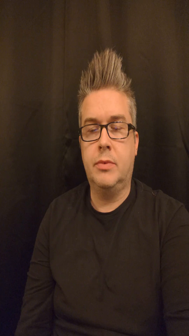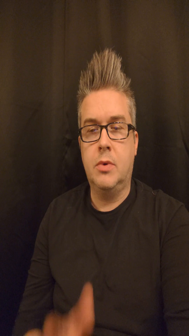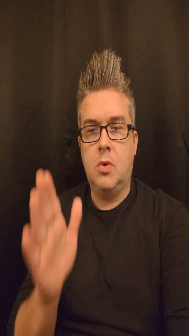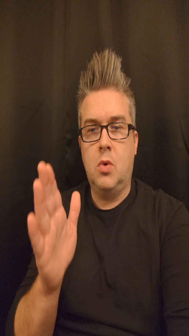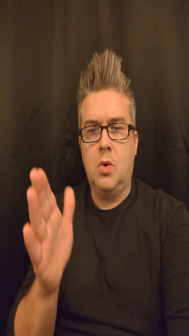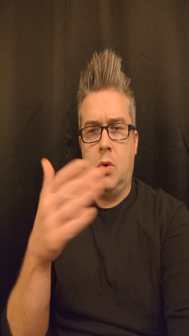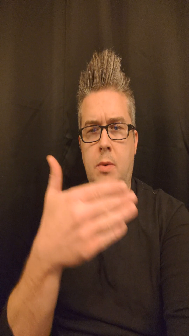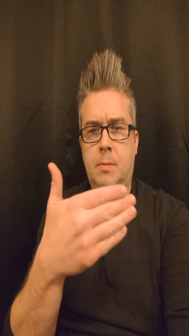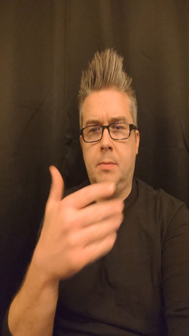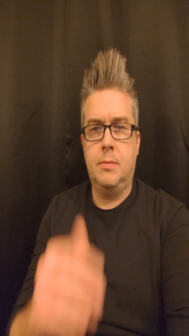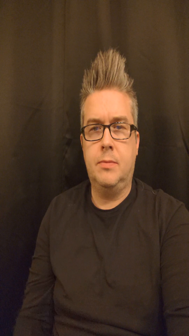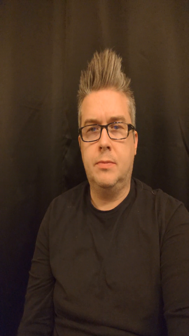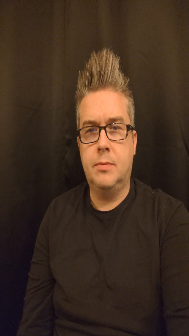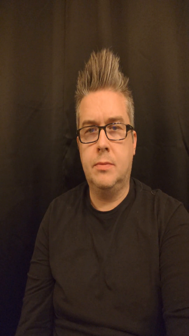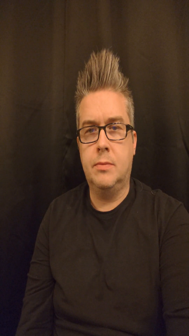room